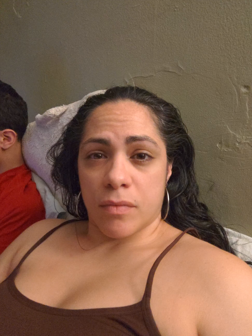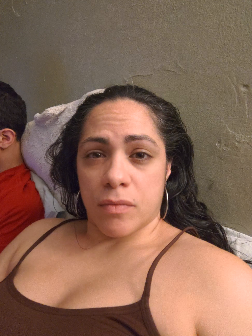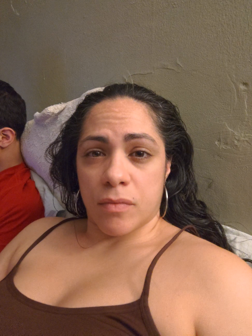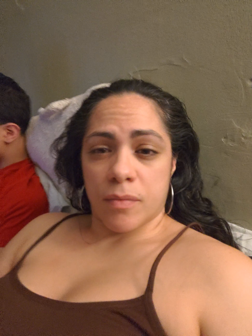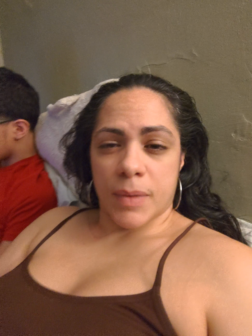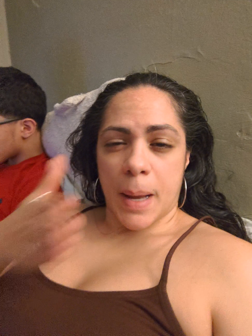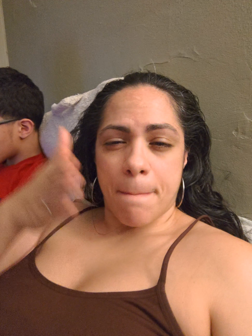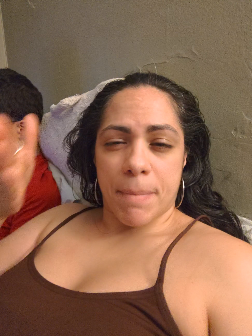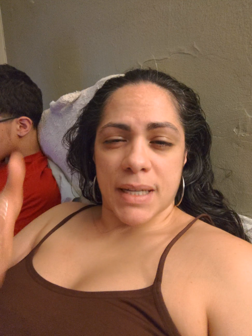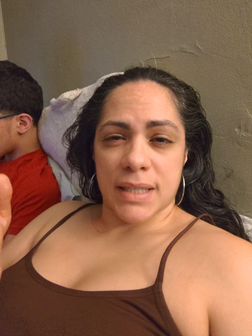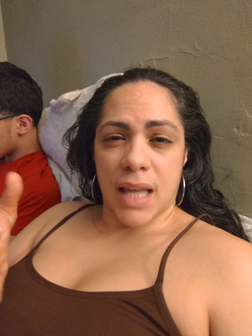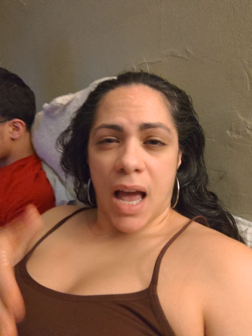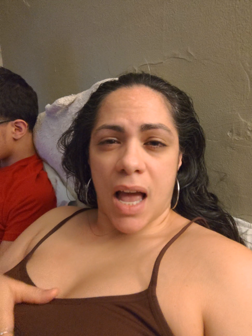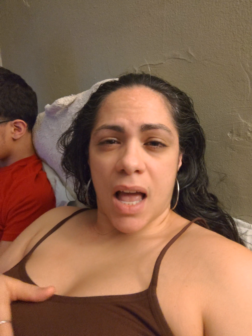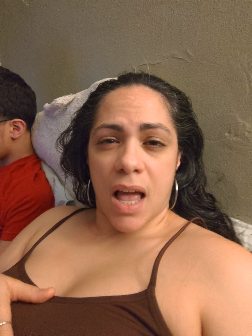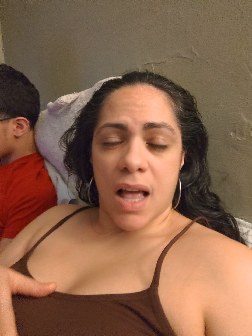beside